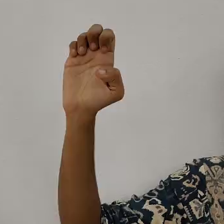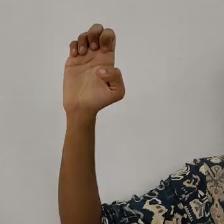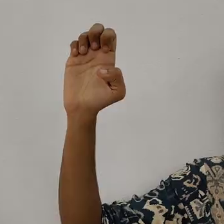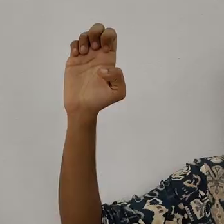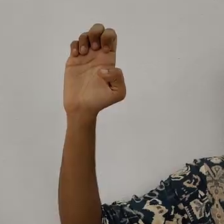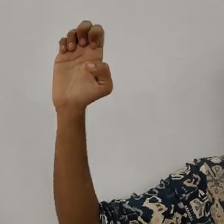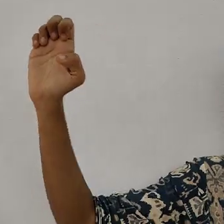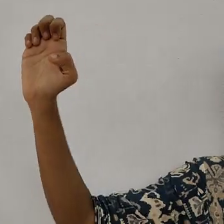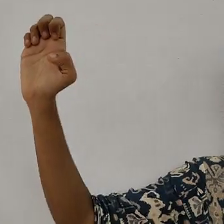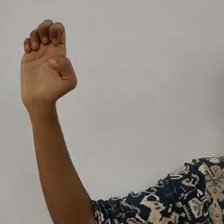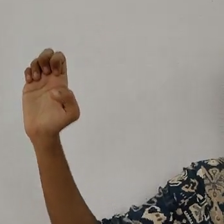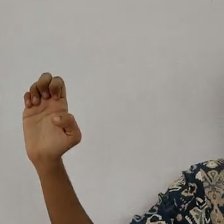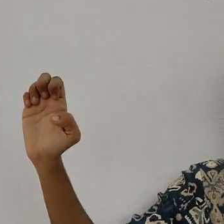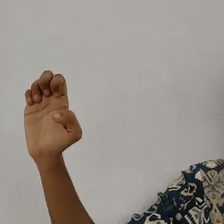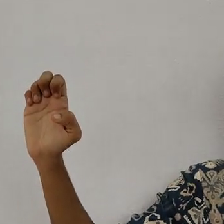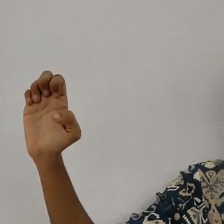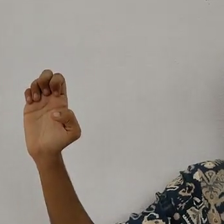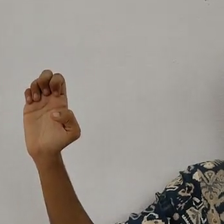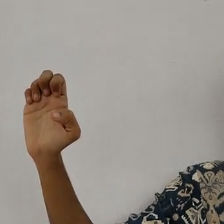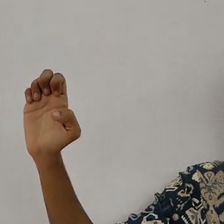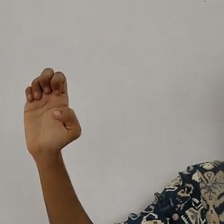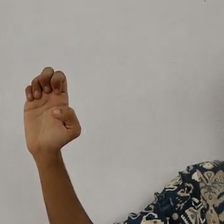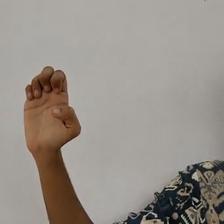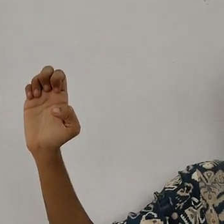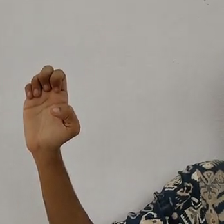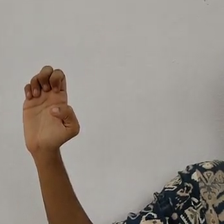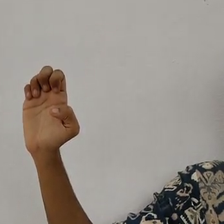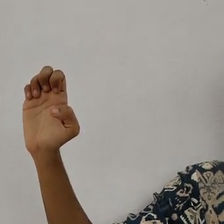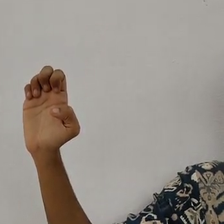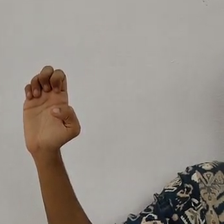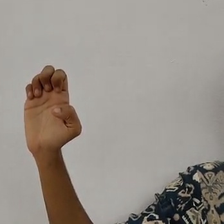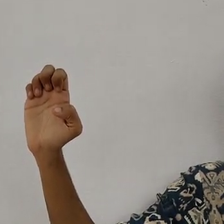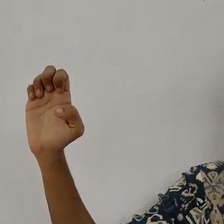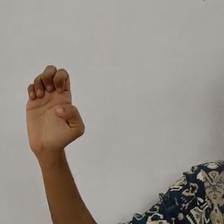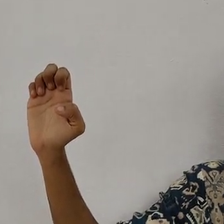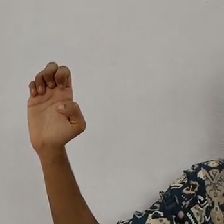ഈ